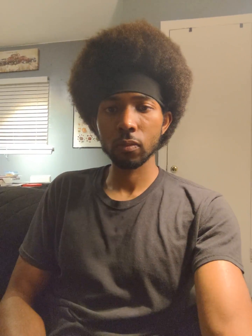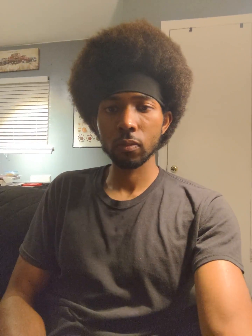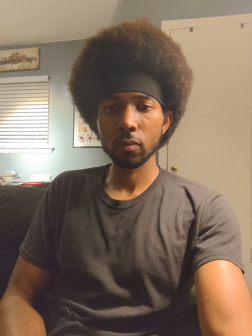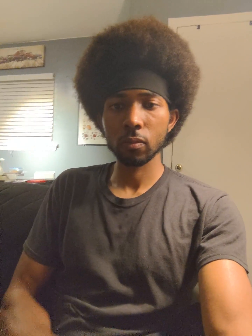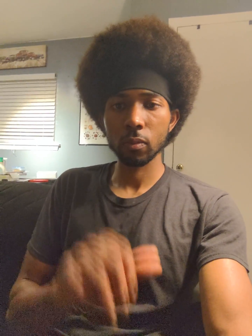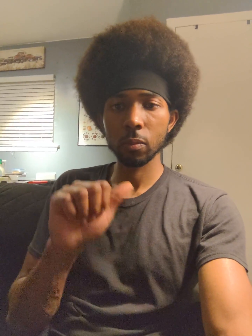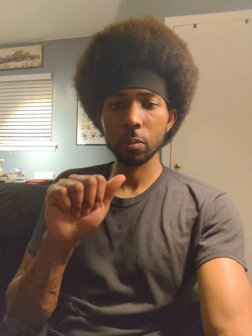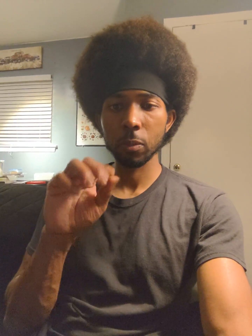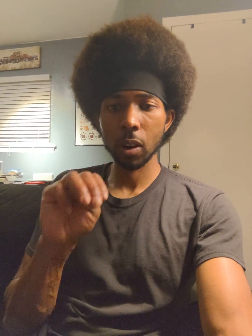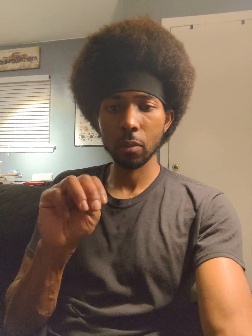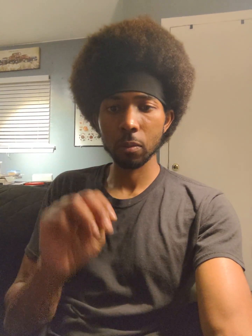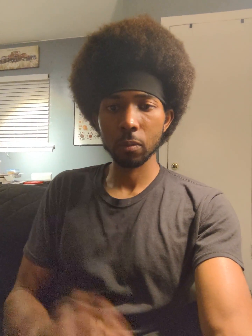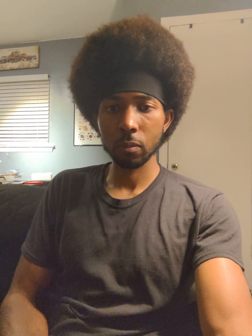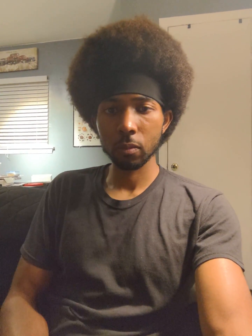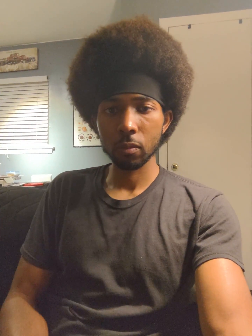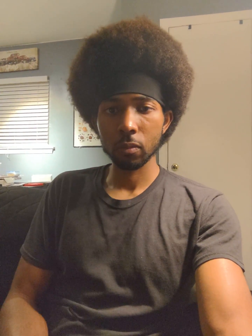am